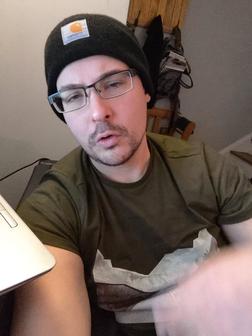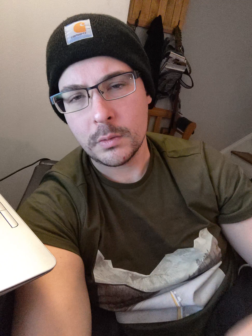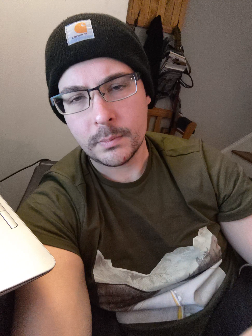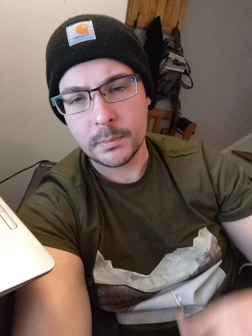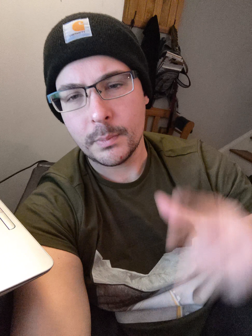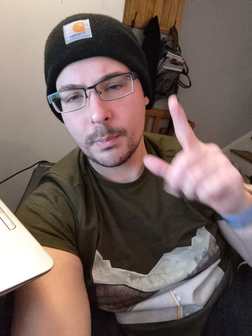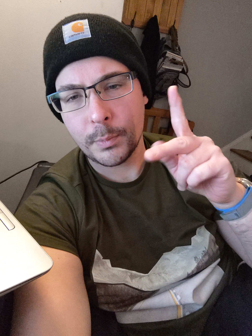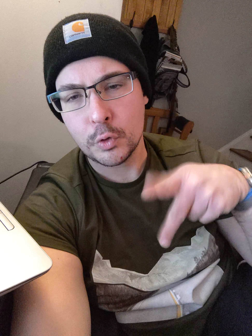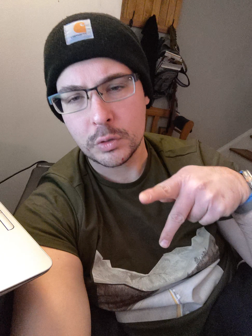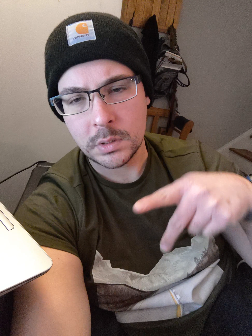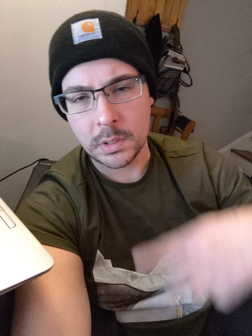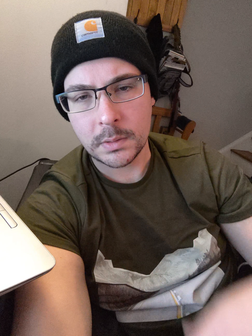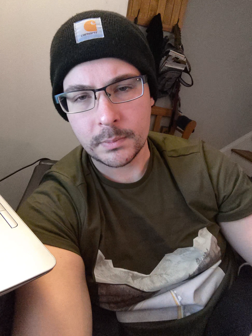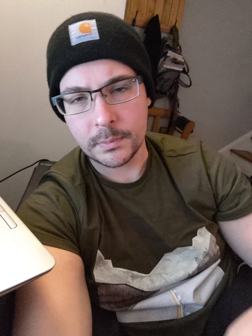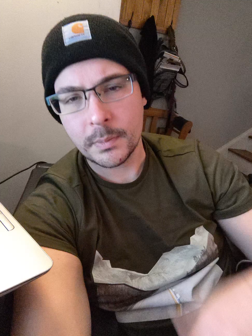person